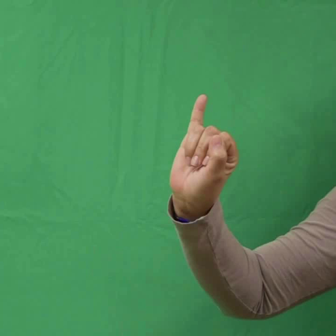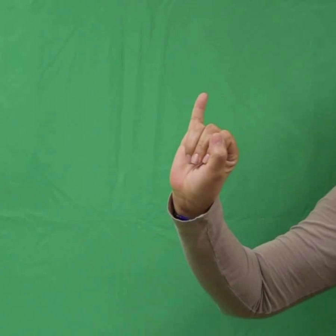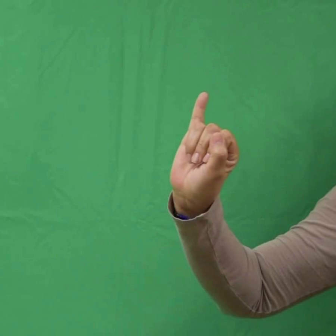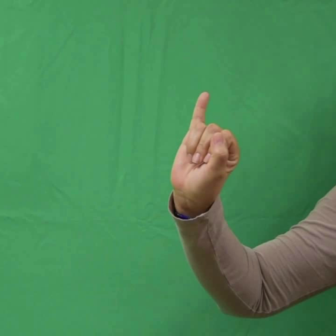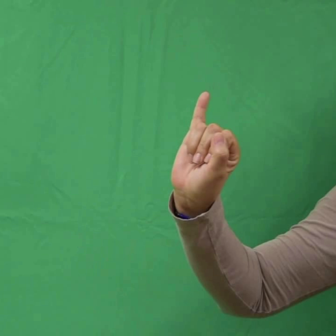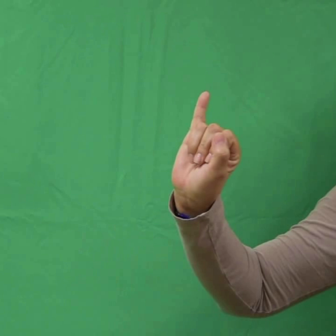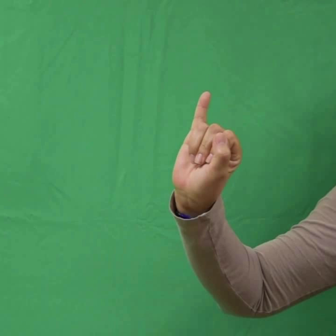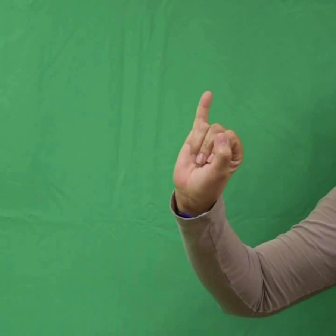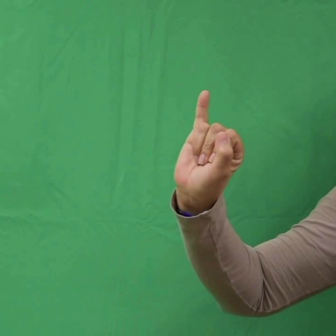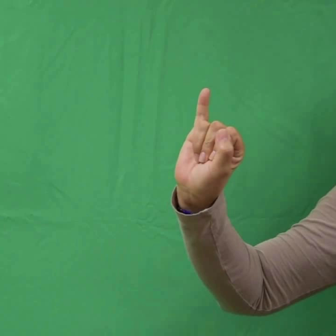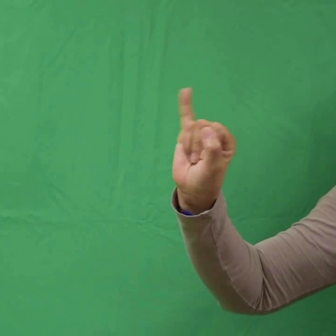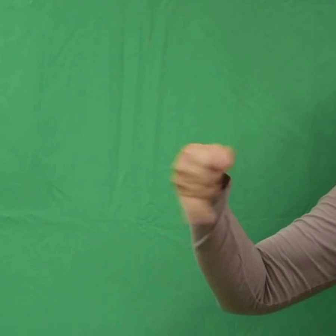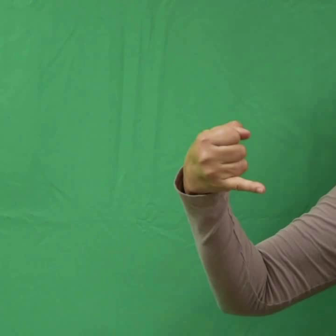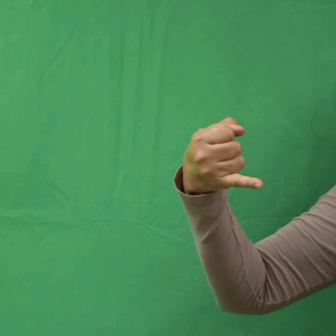J